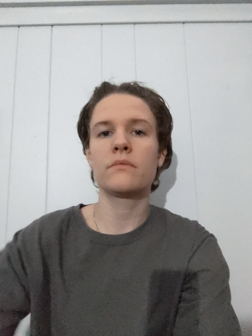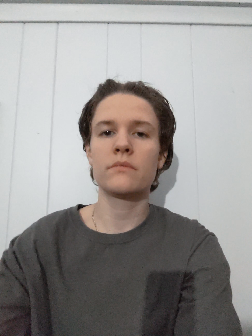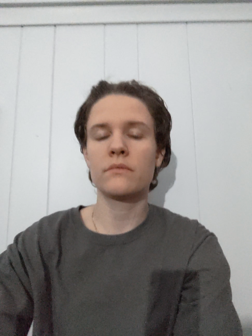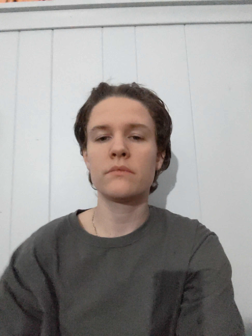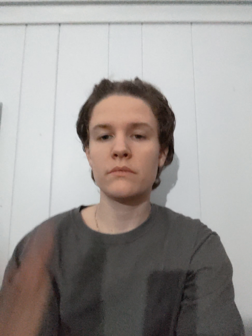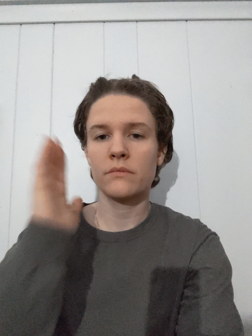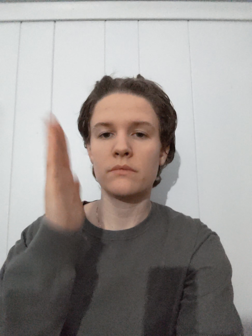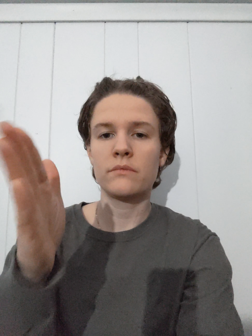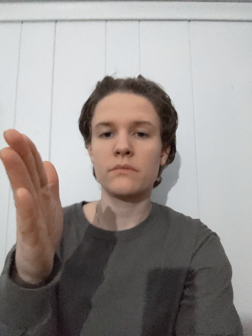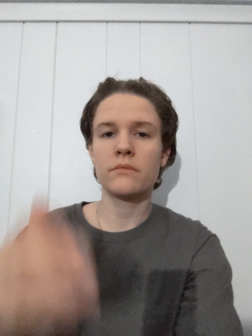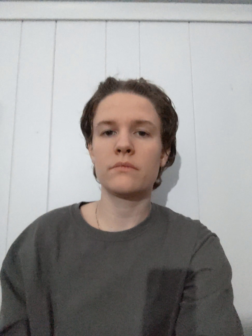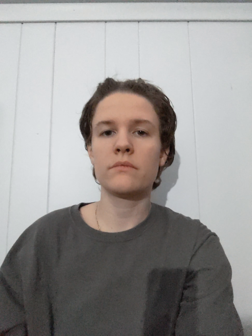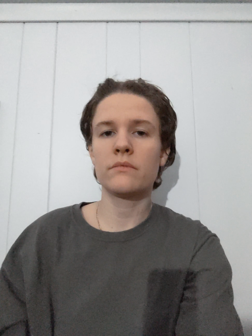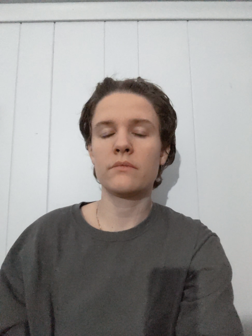will